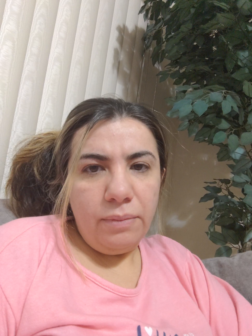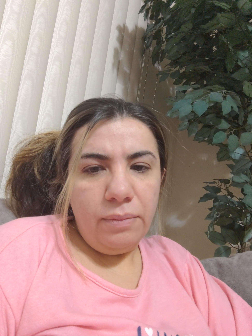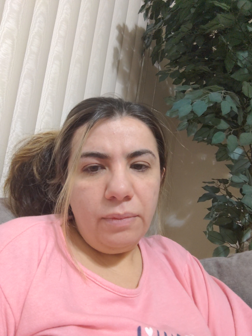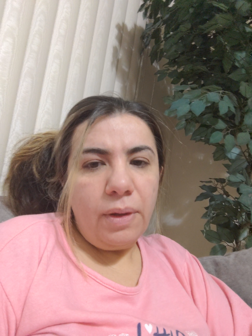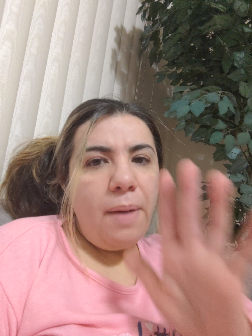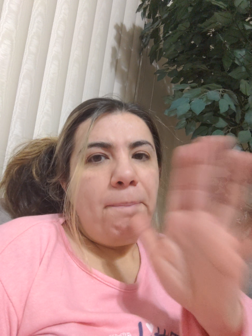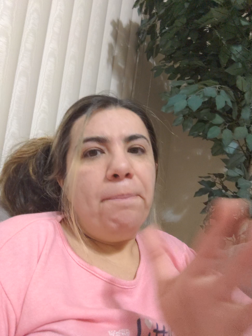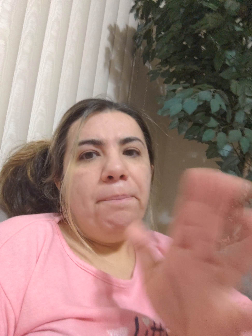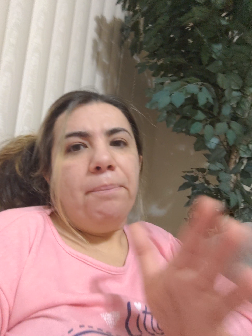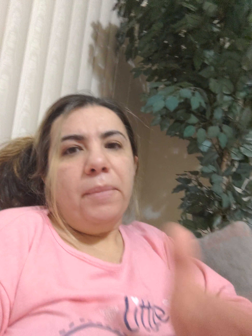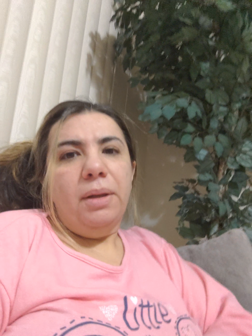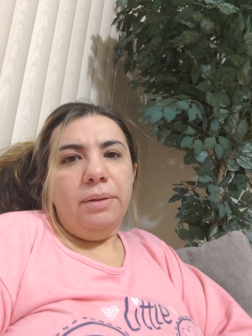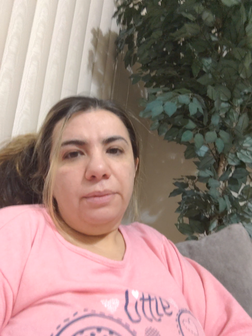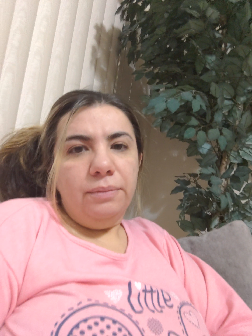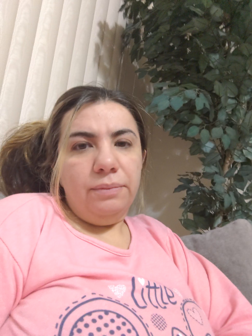grandma